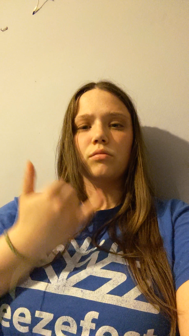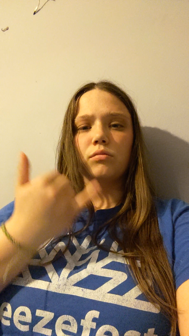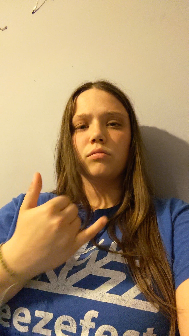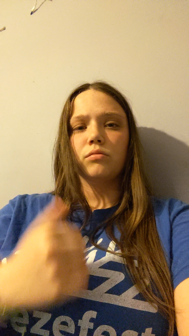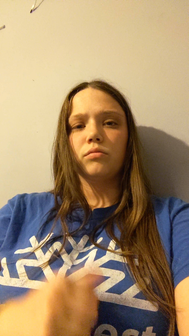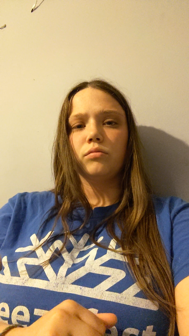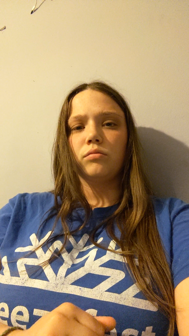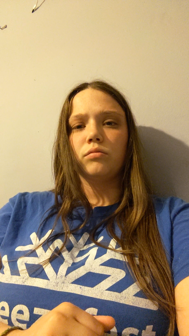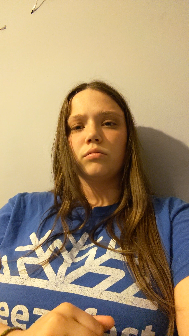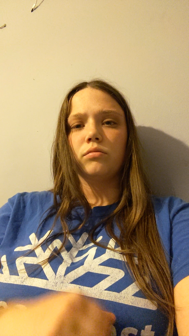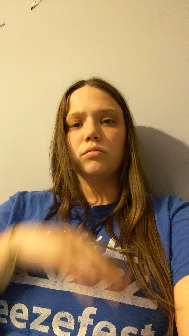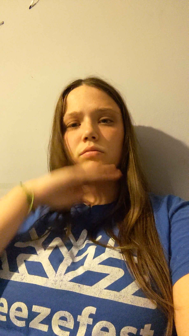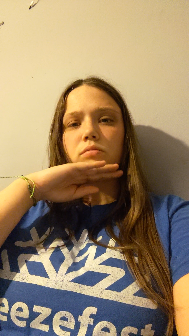full